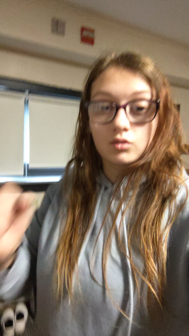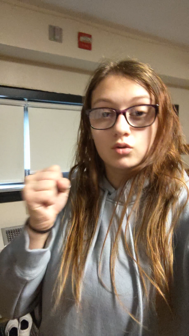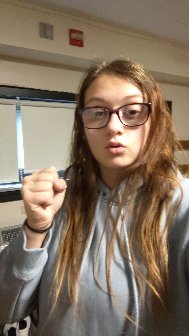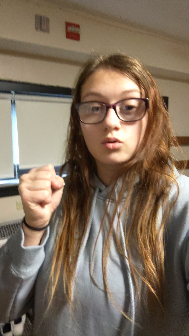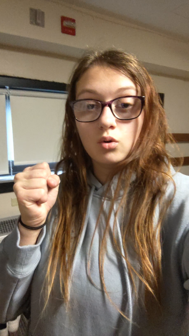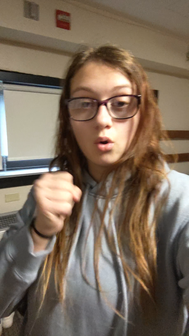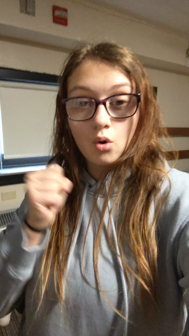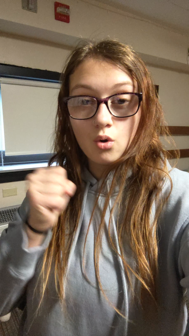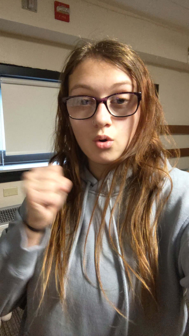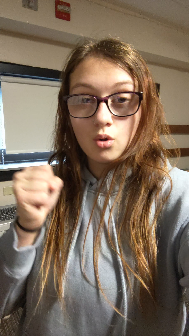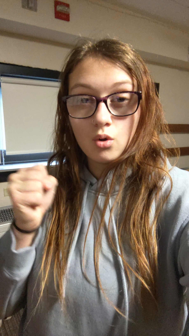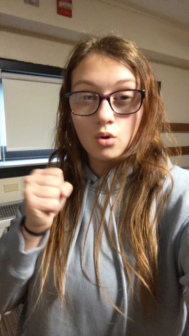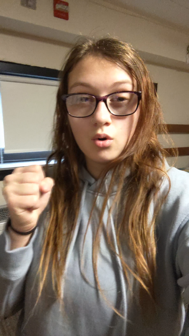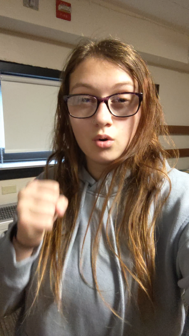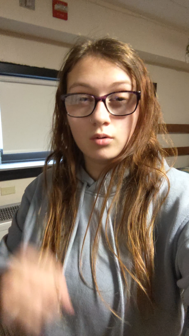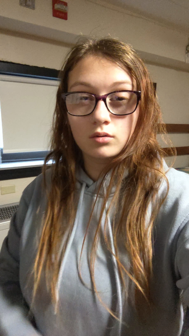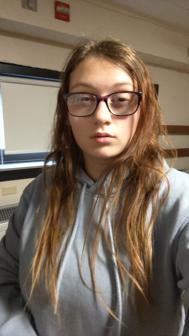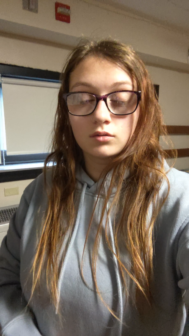cold